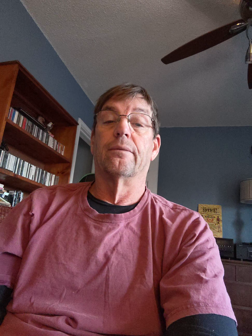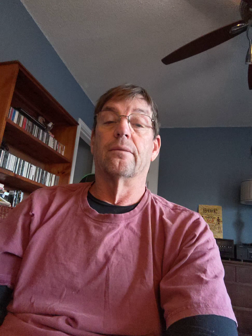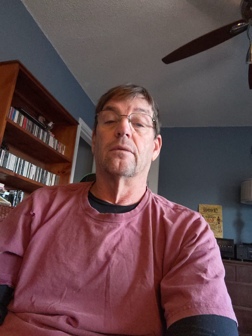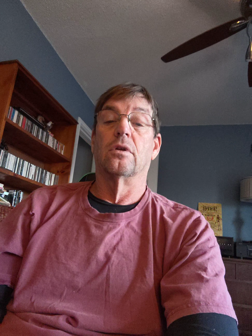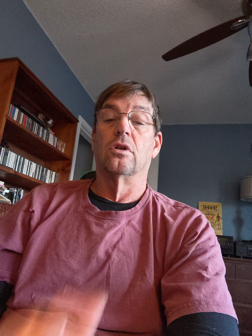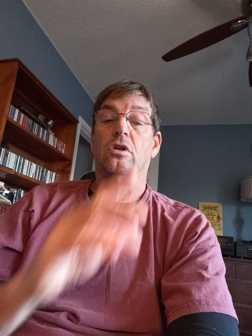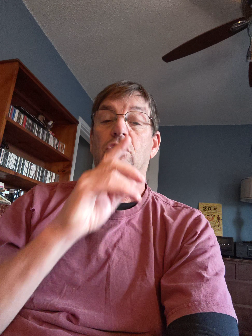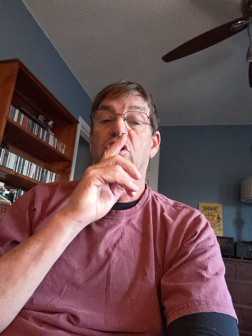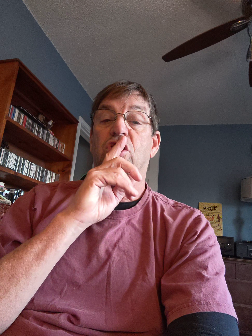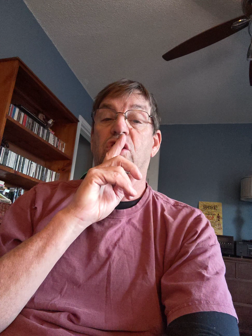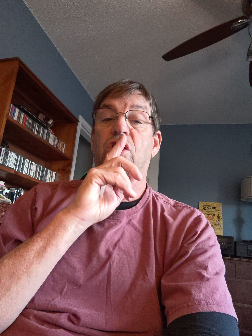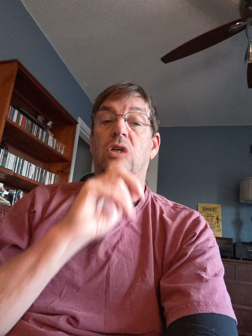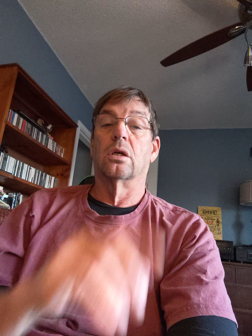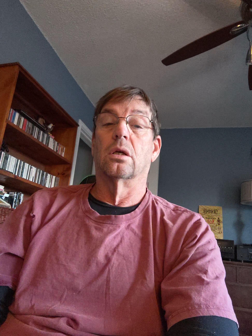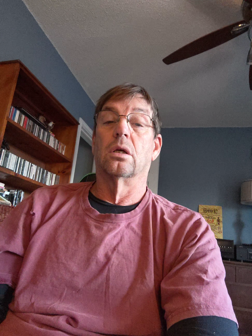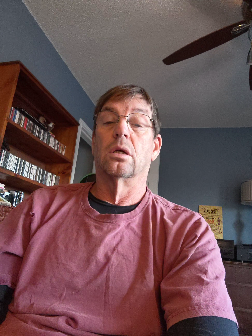shhh